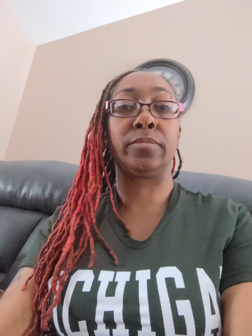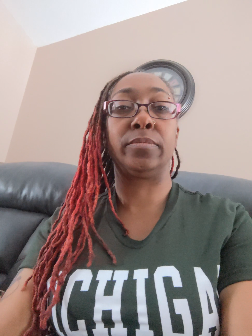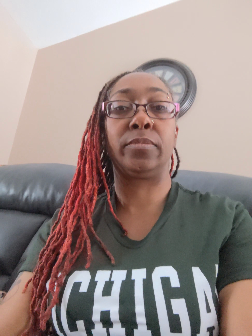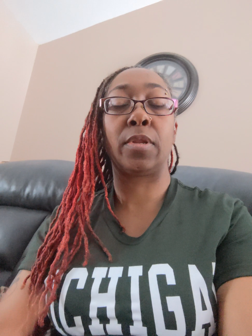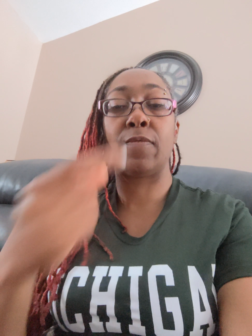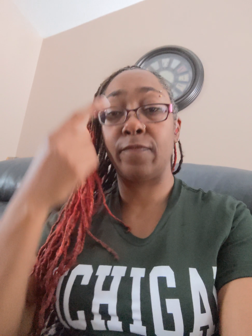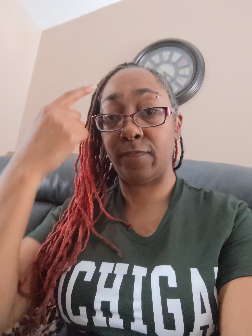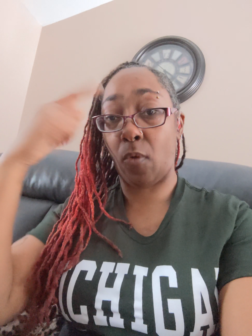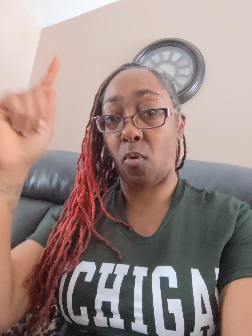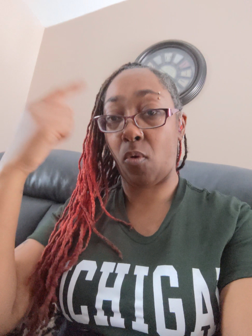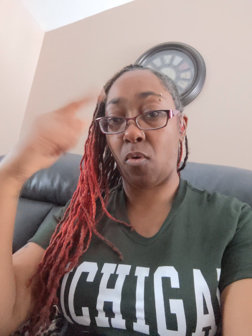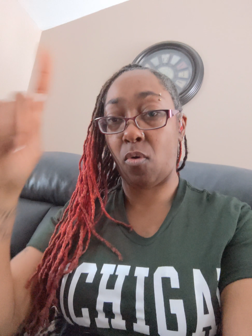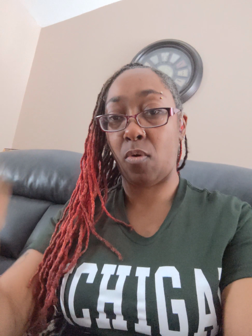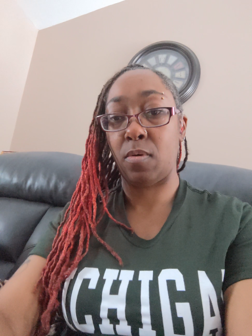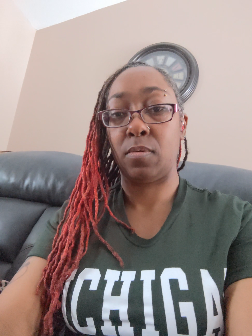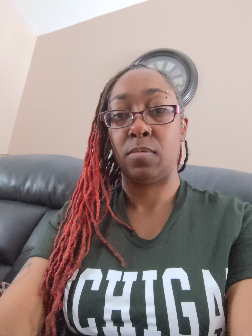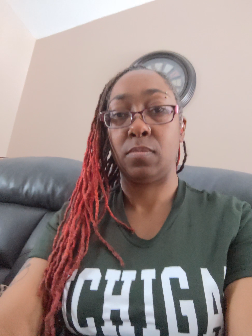for